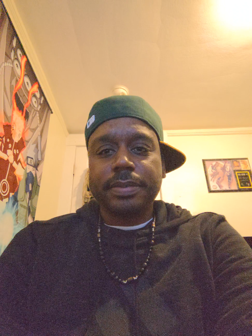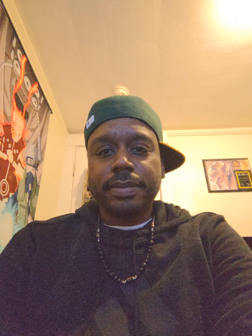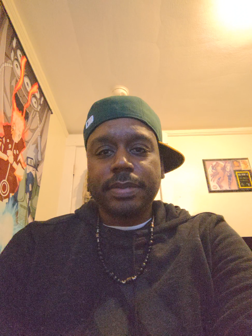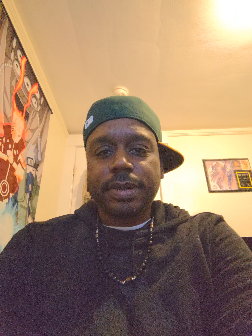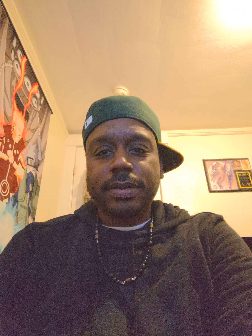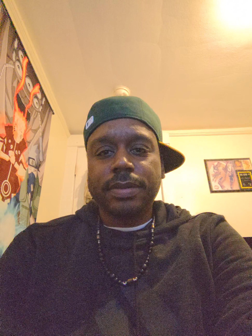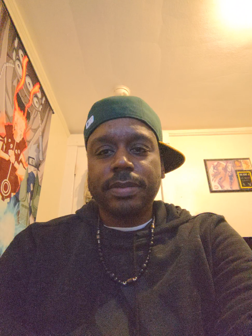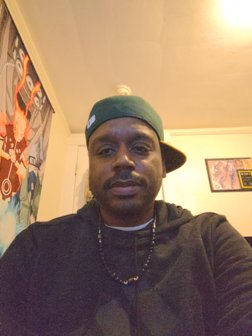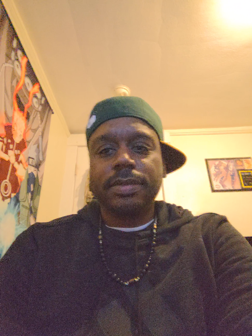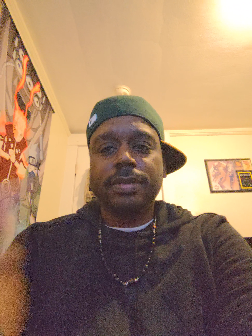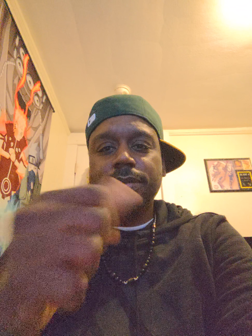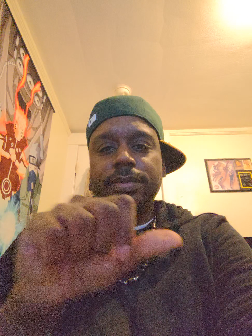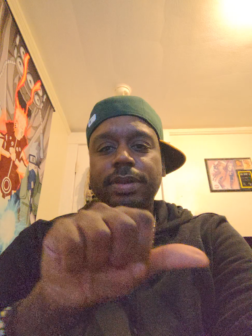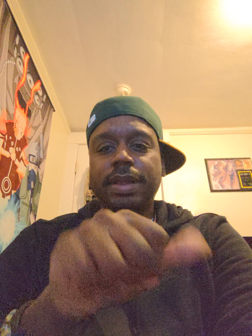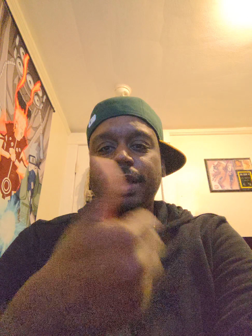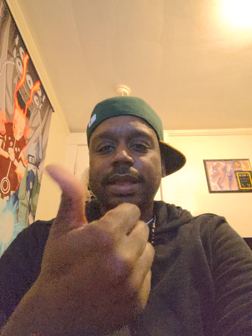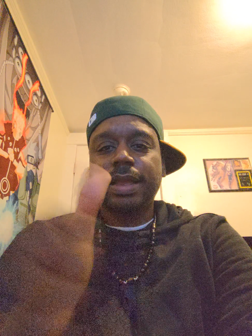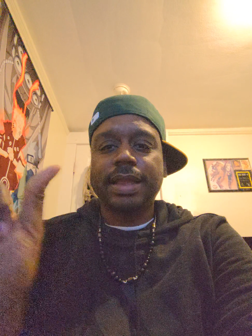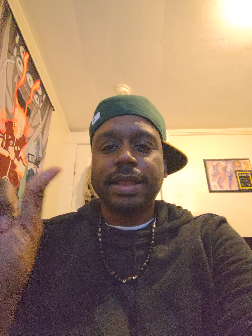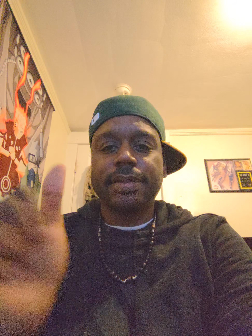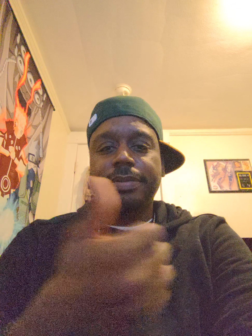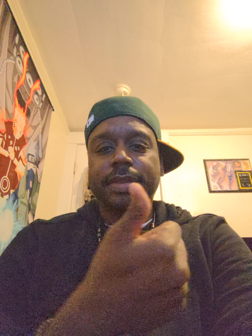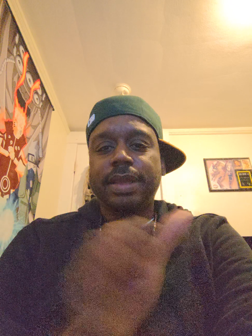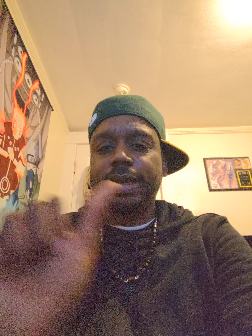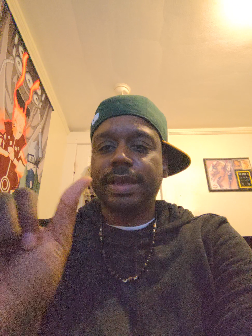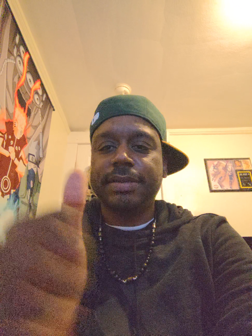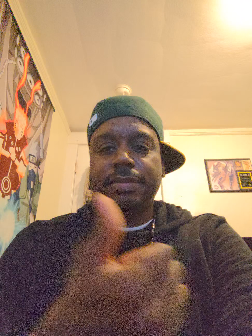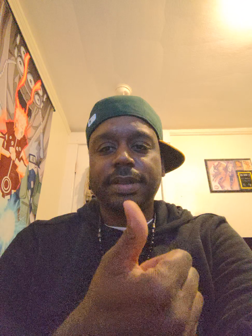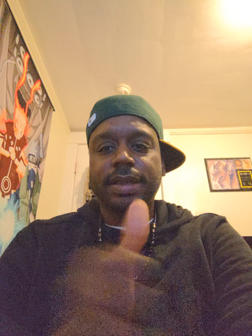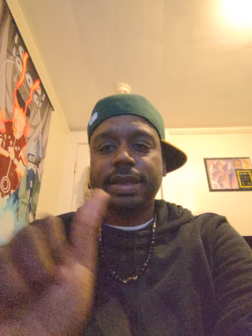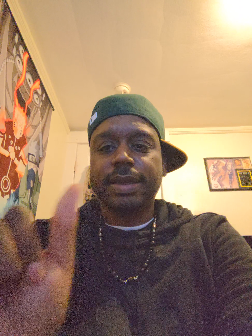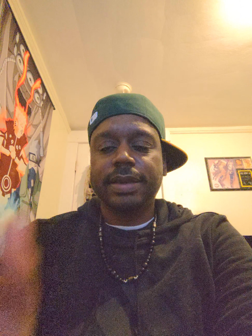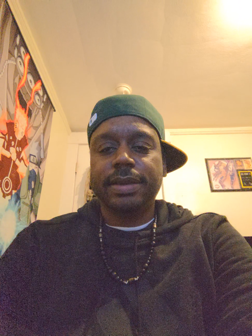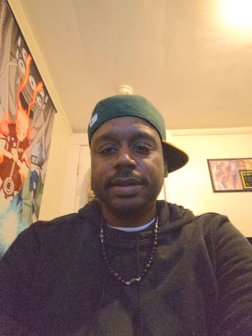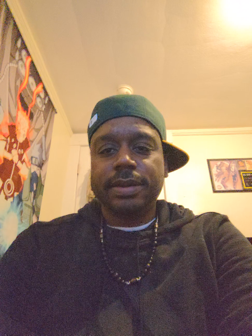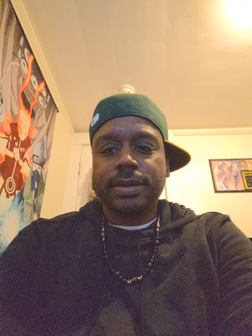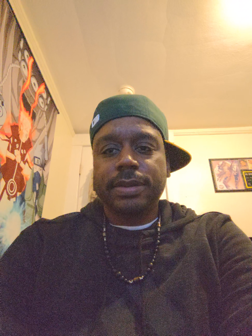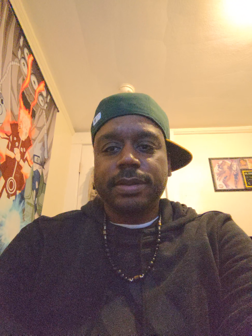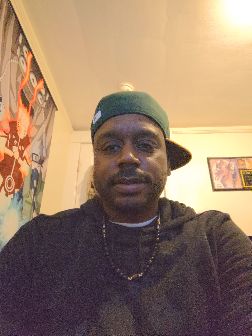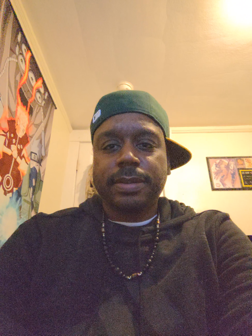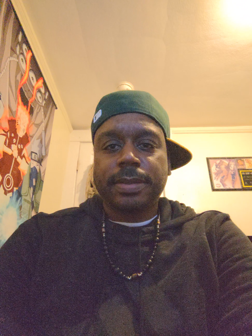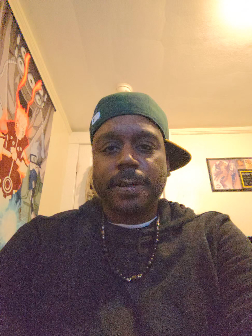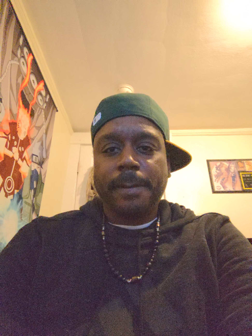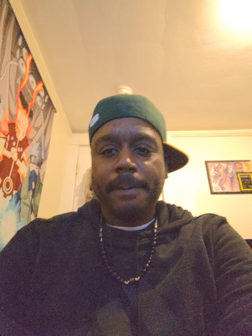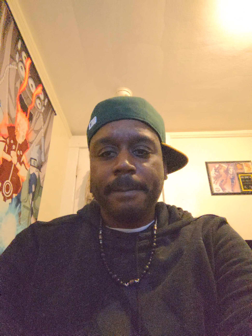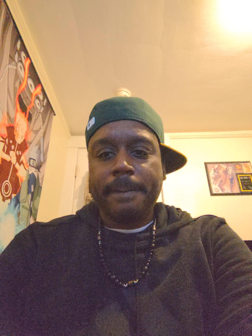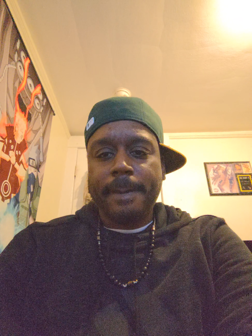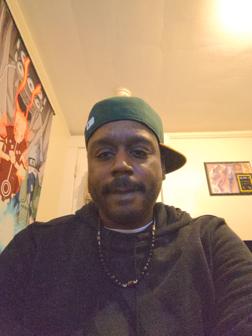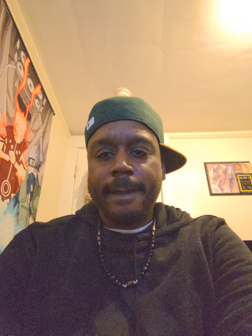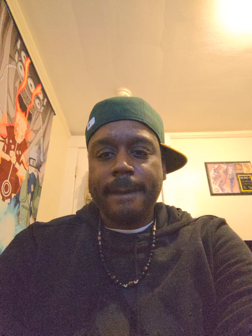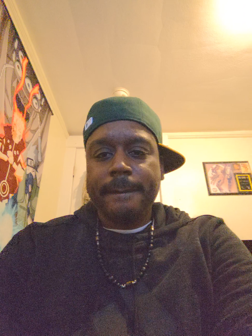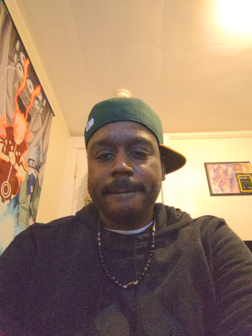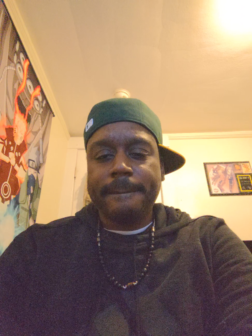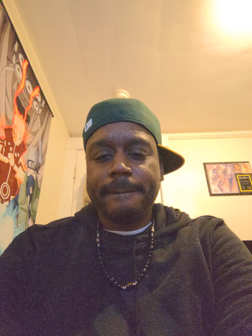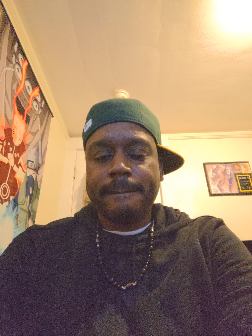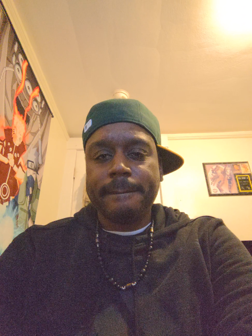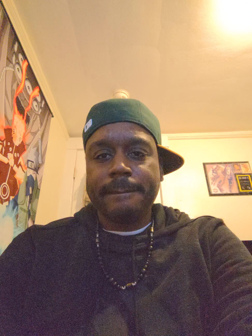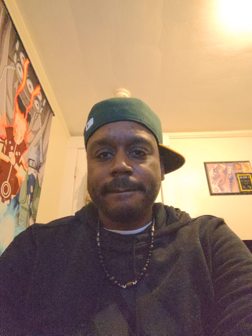any